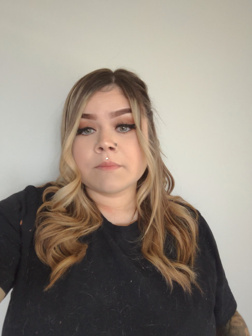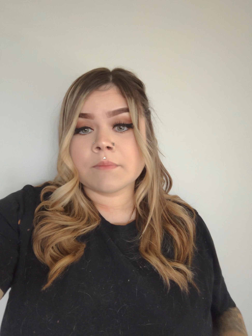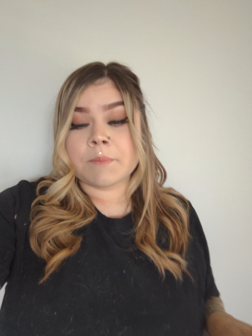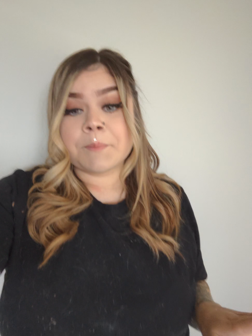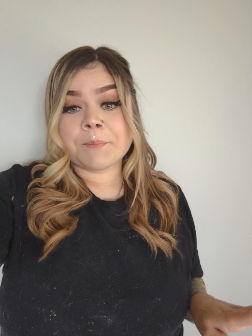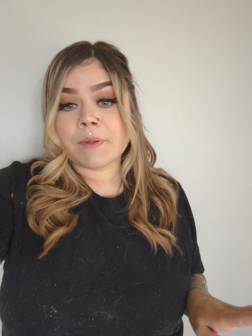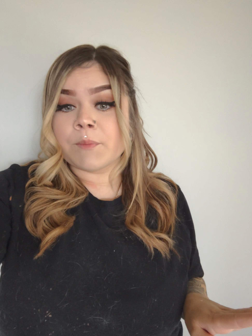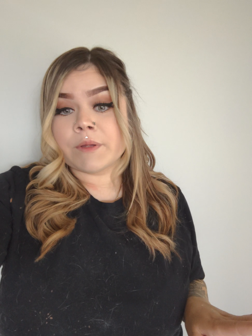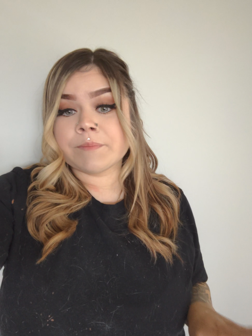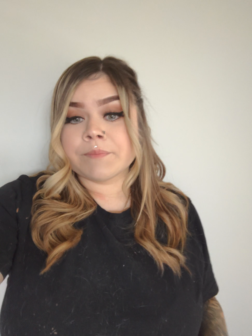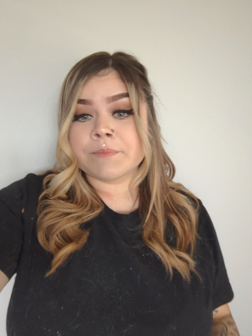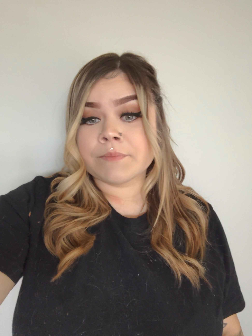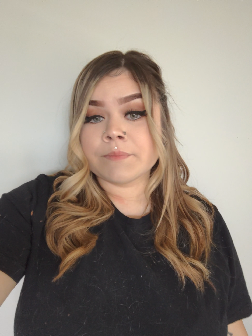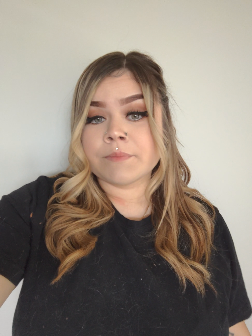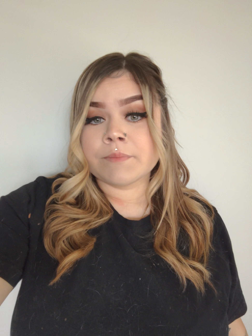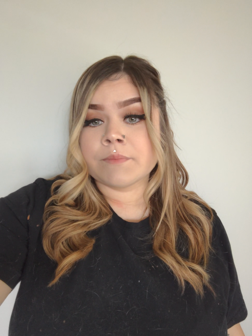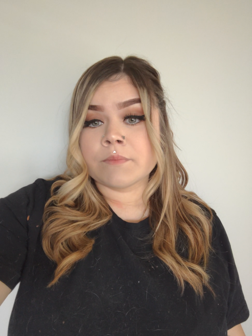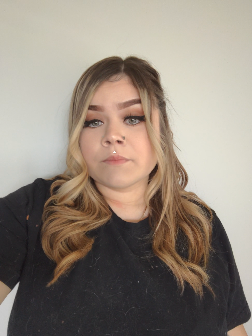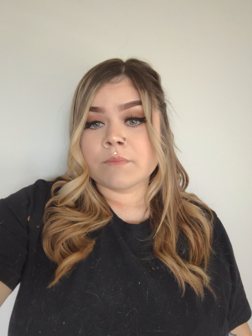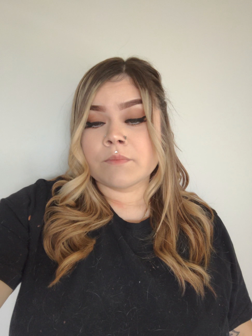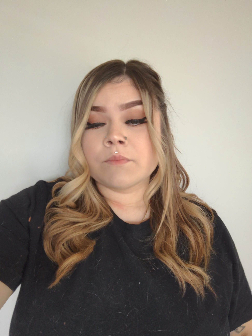penguin